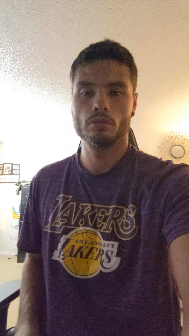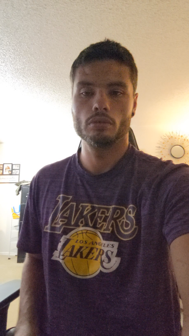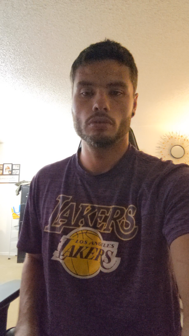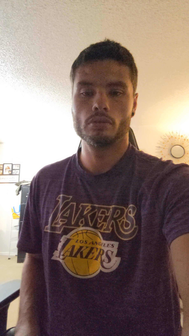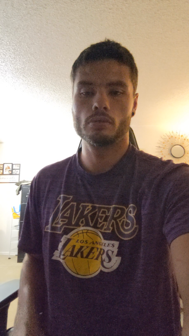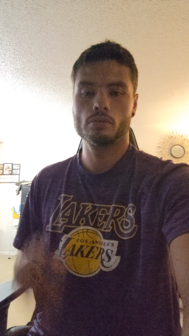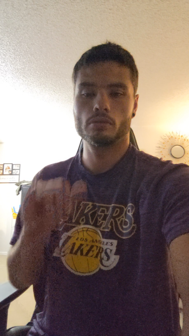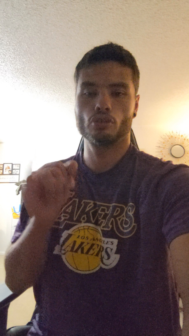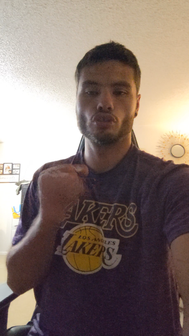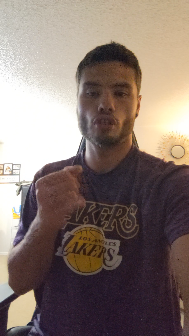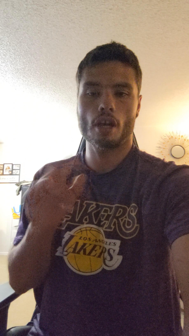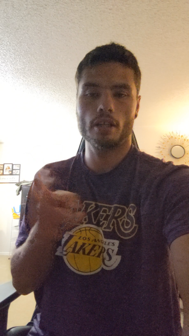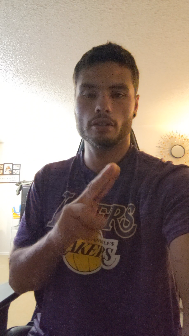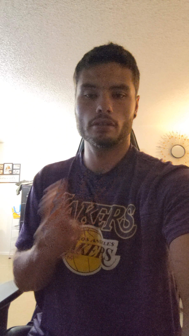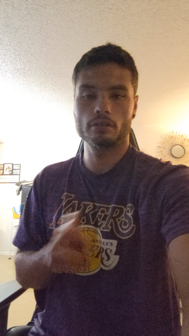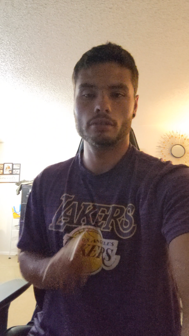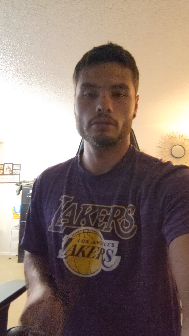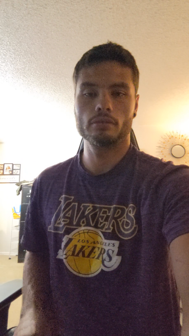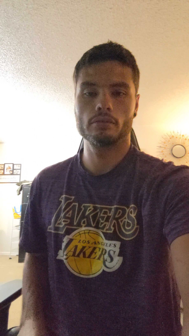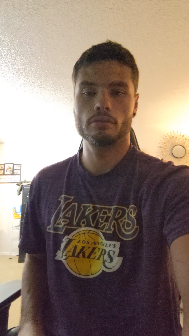jelly